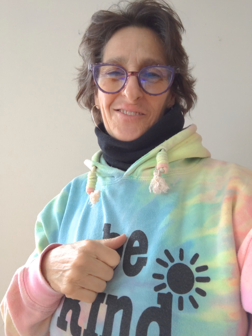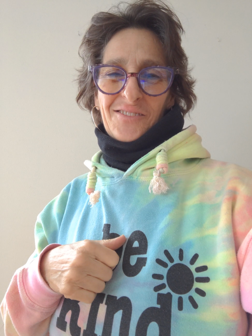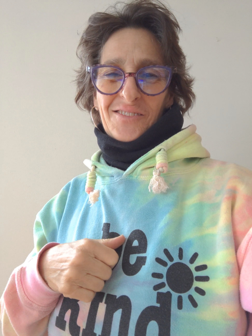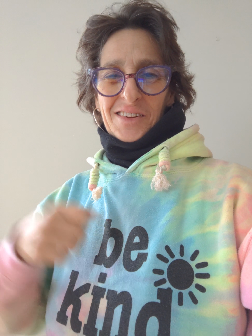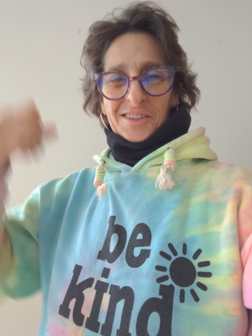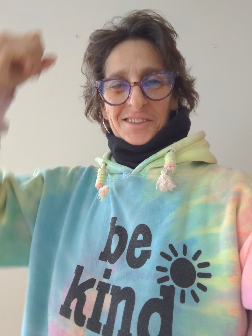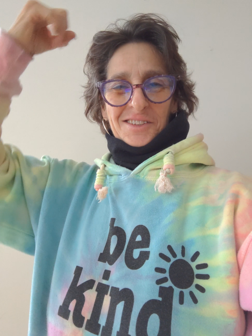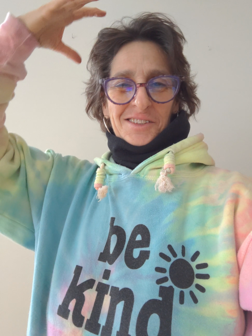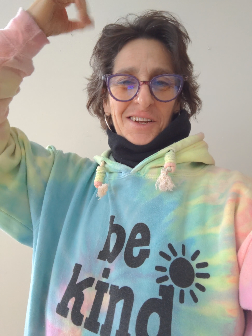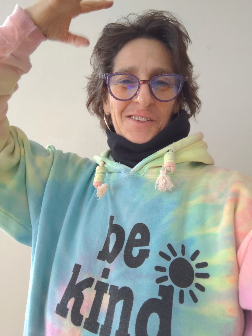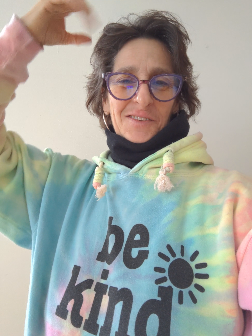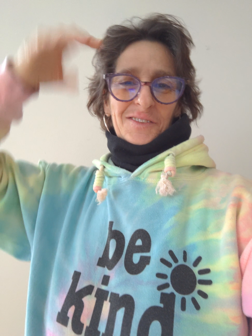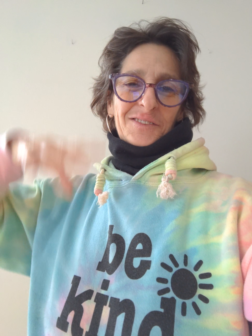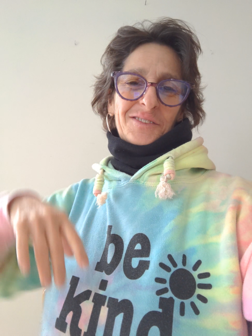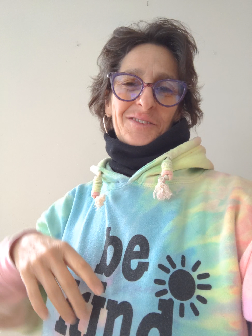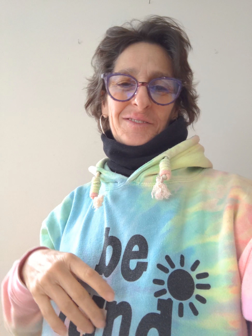shower